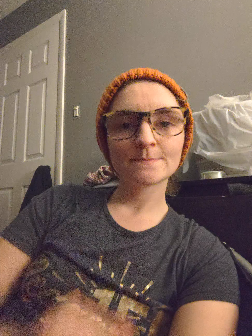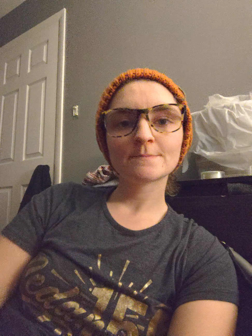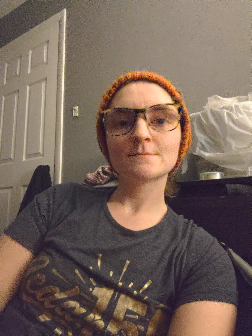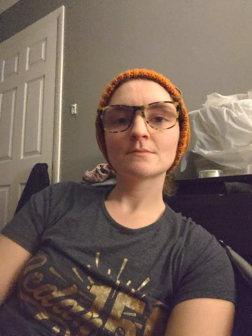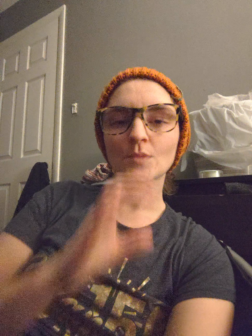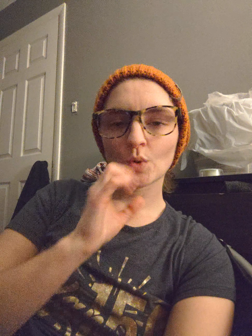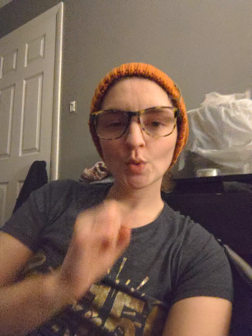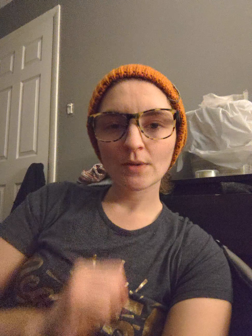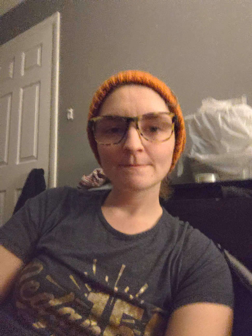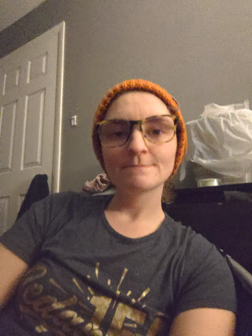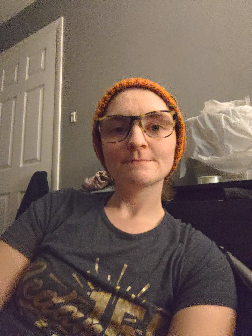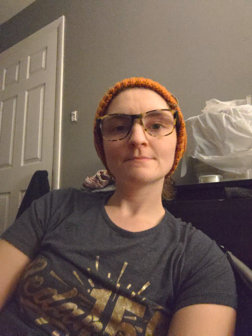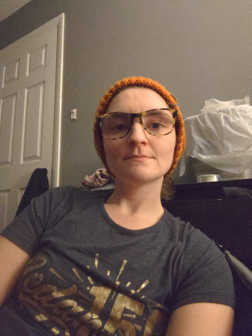old